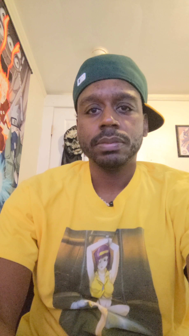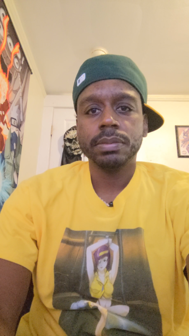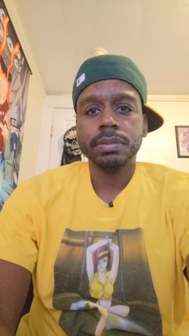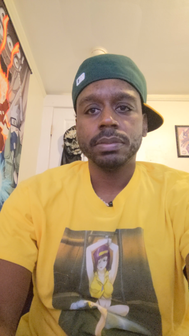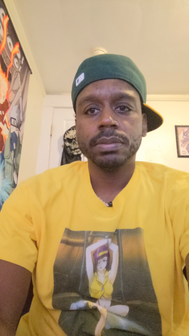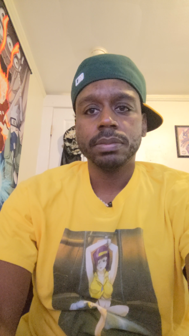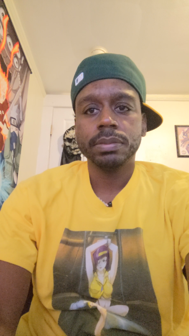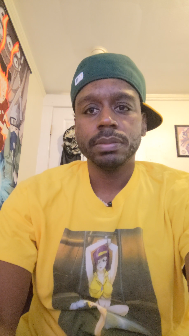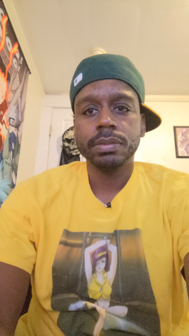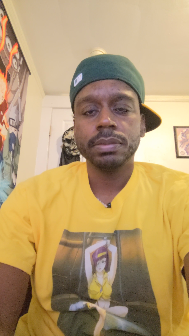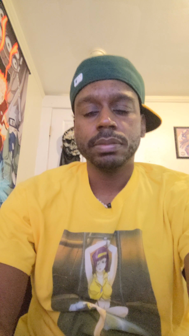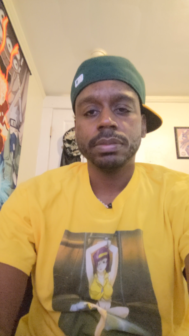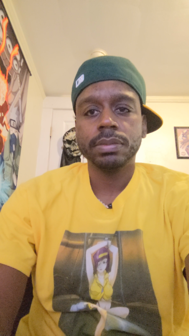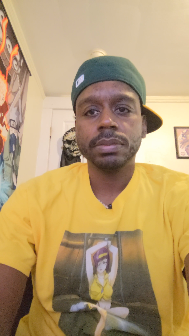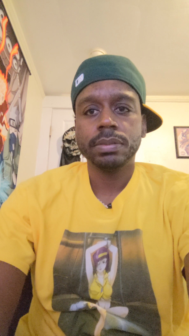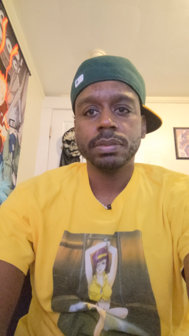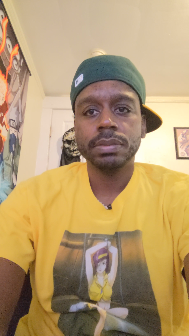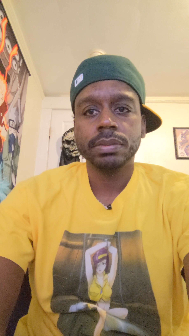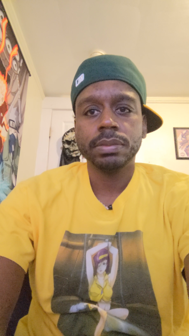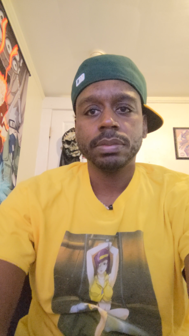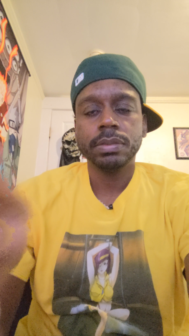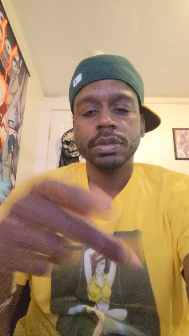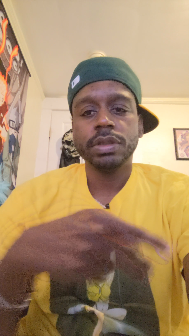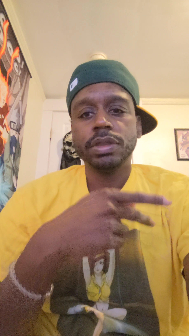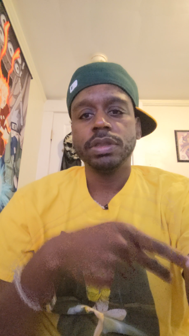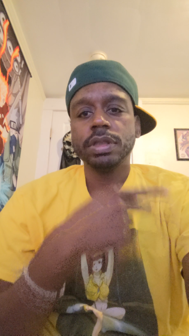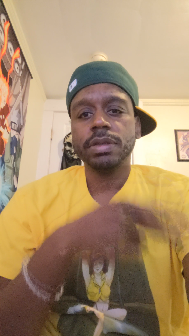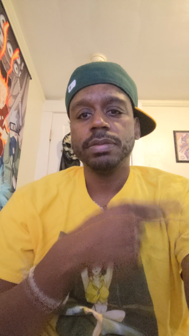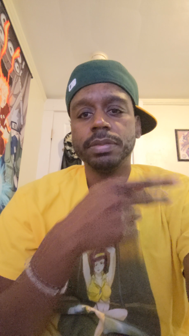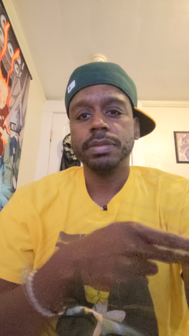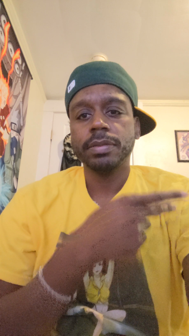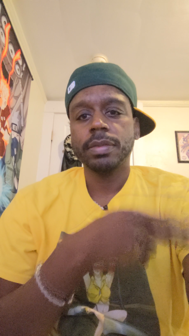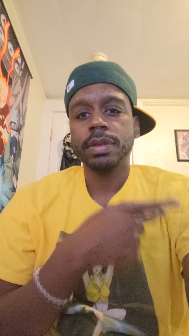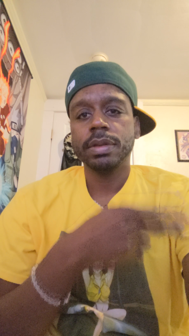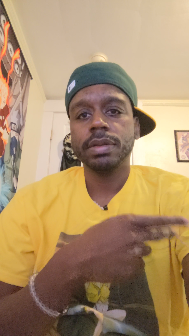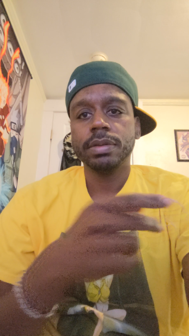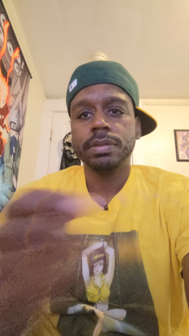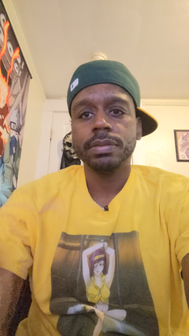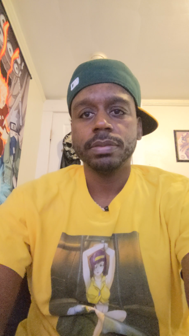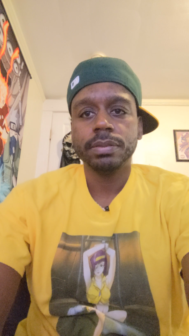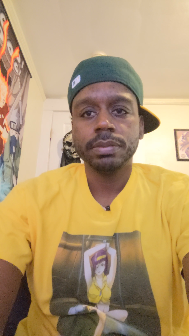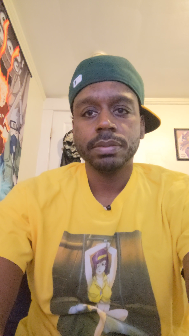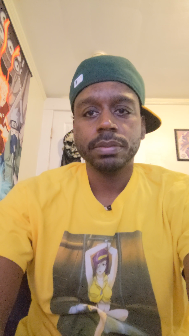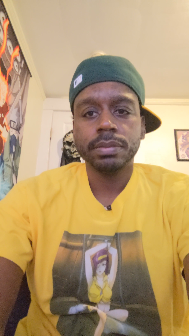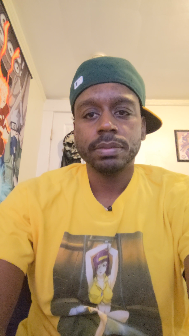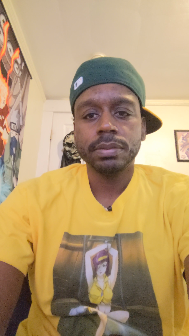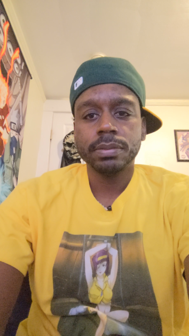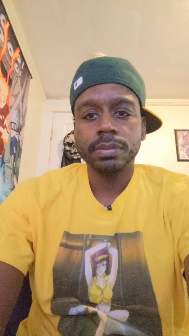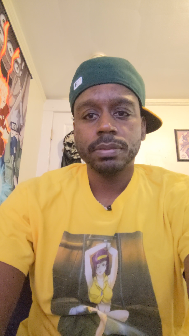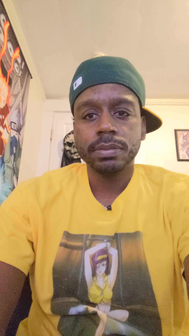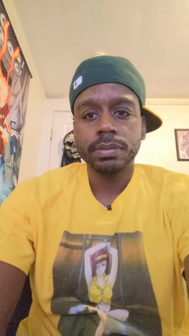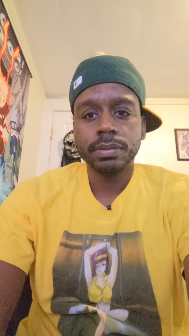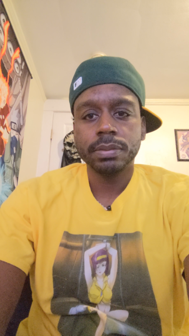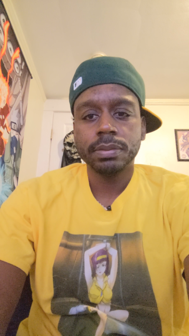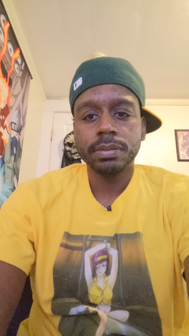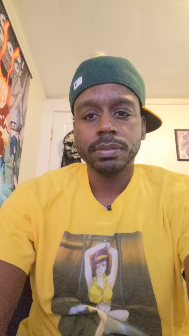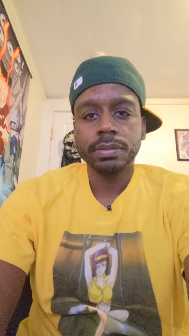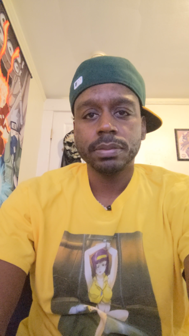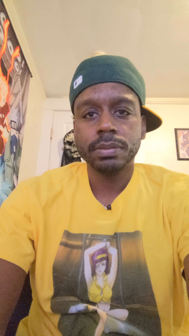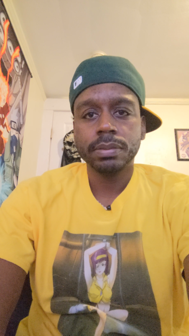sheep